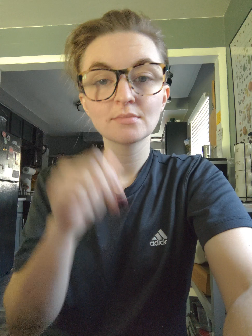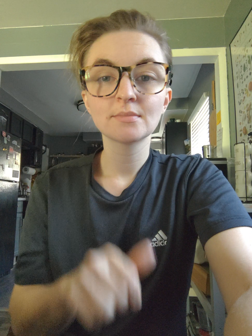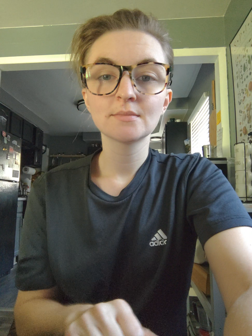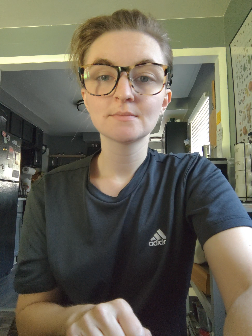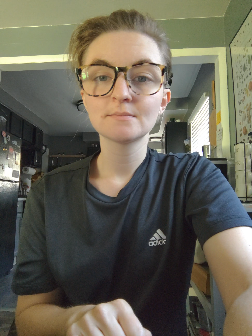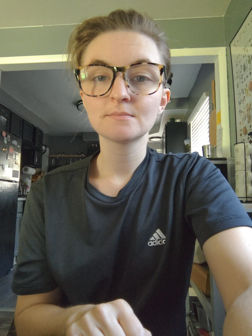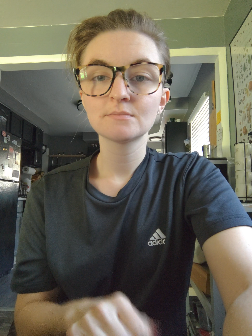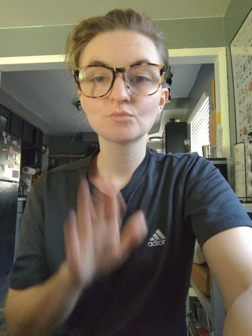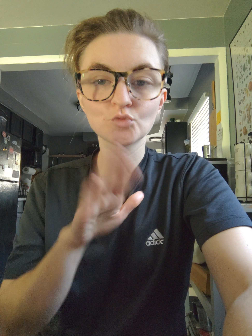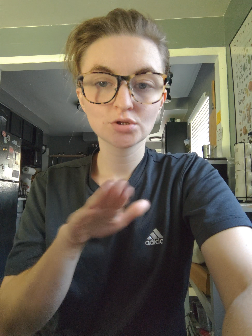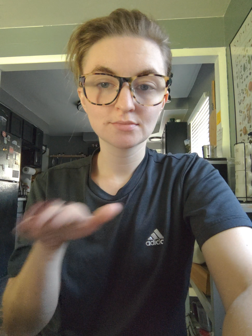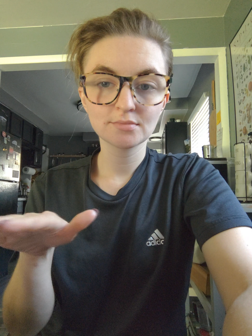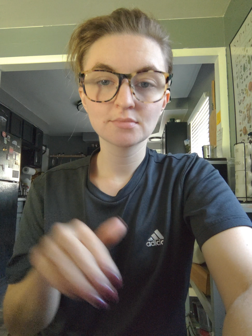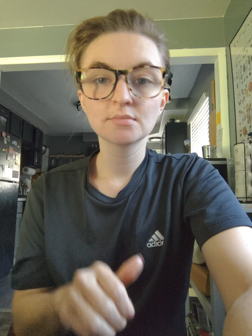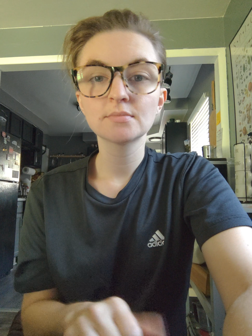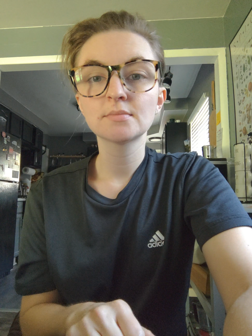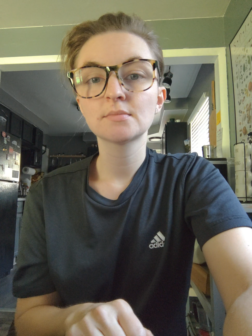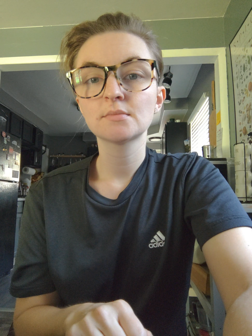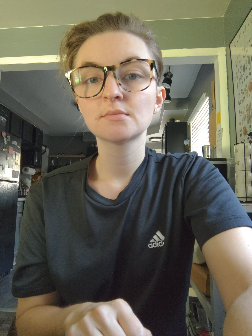children